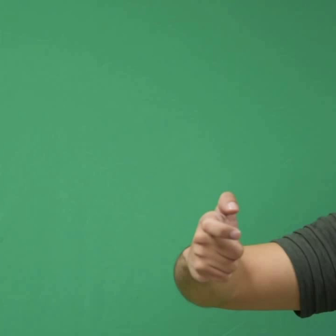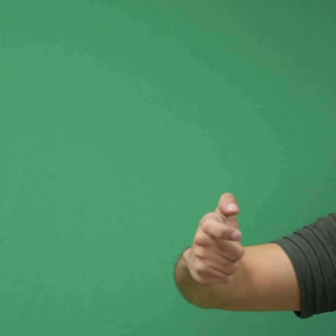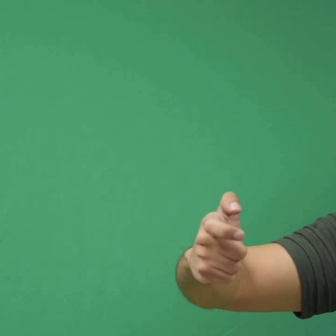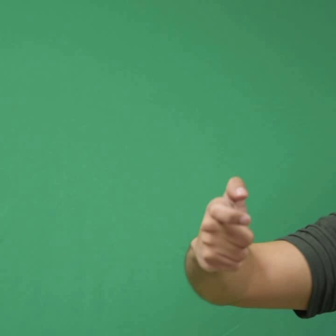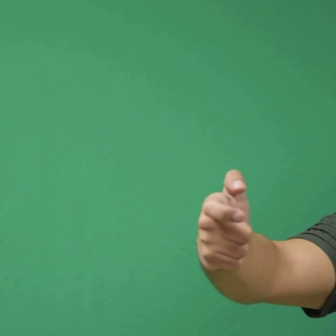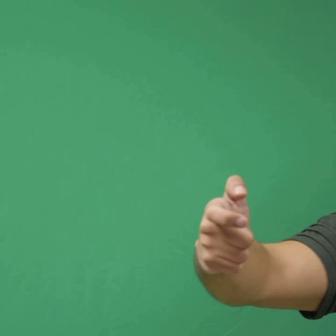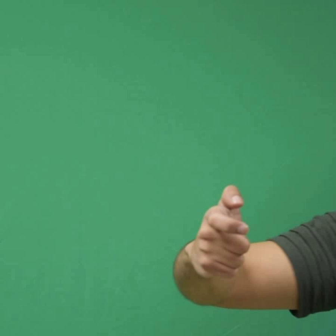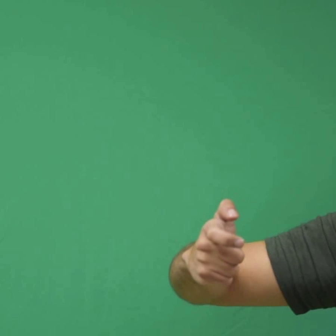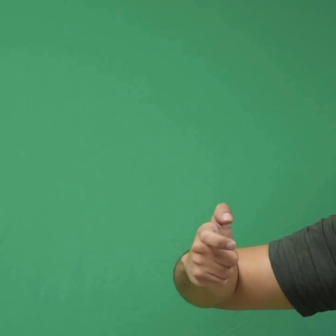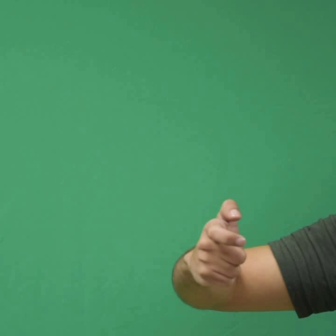X